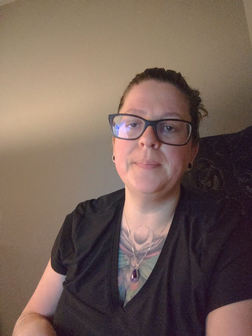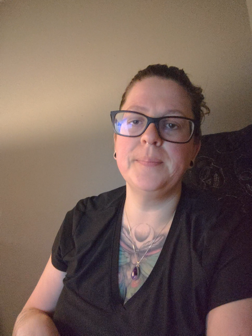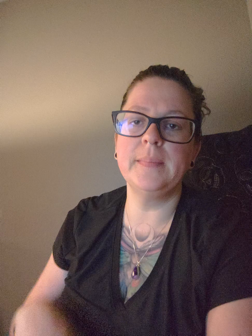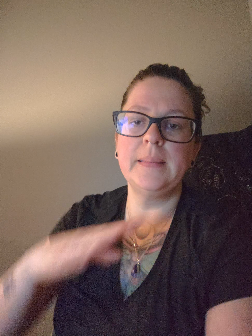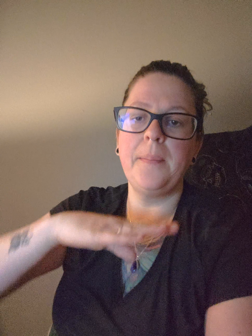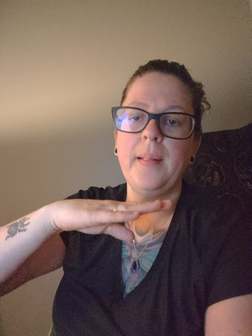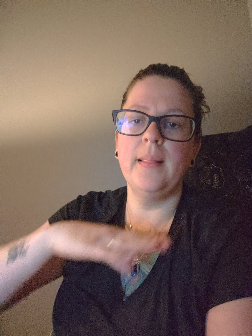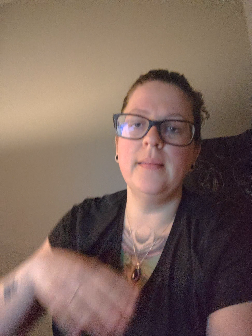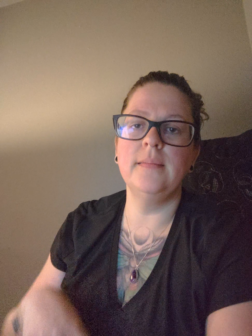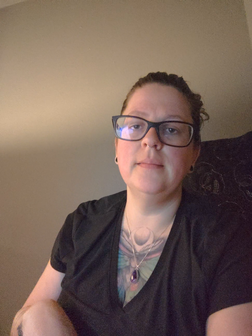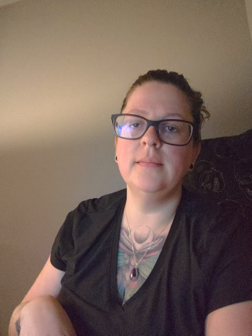table